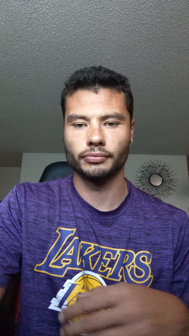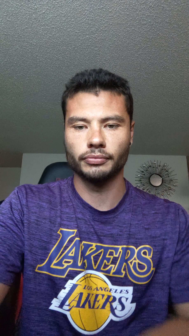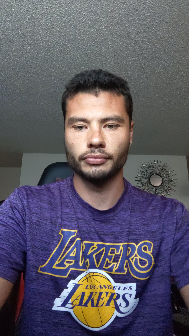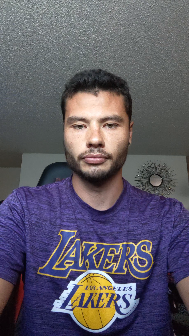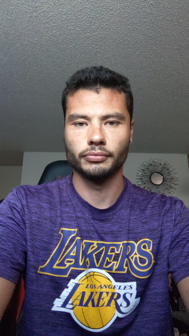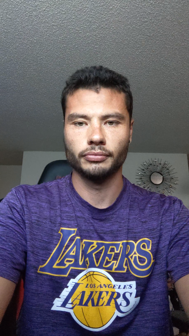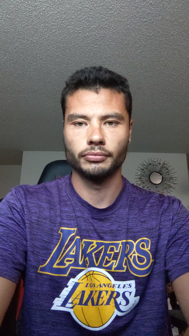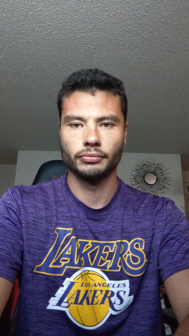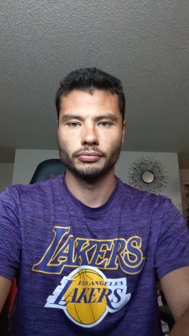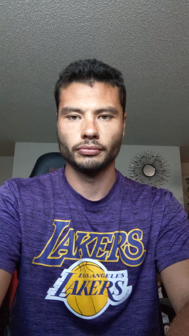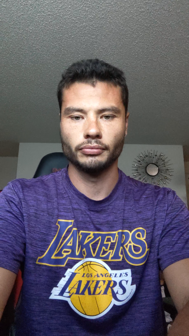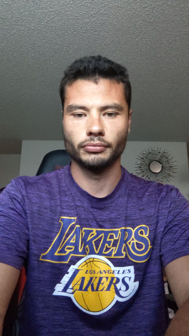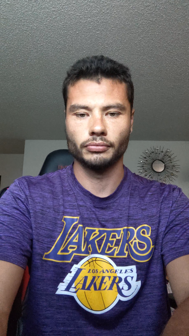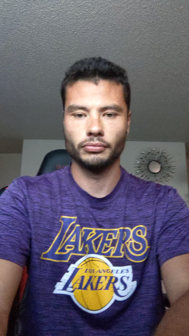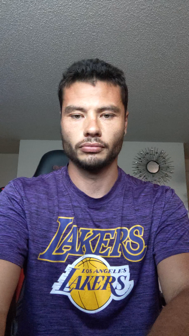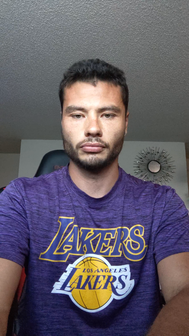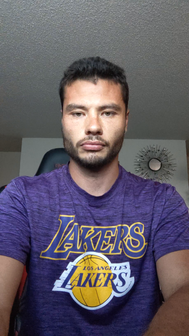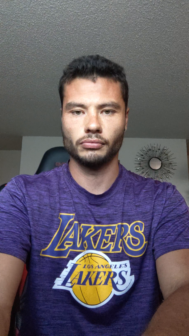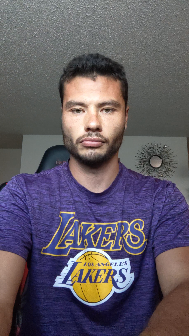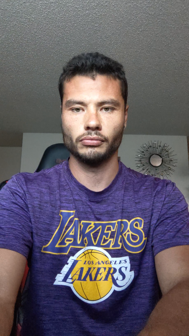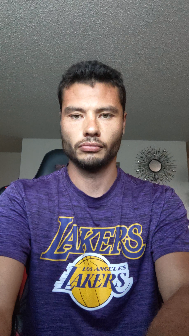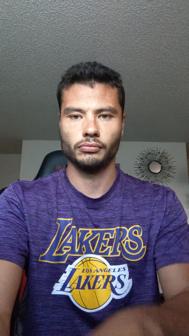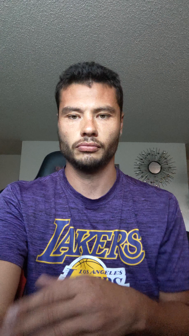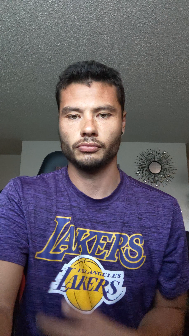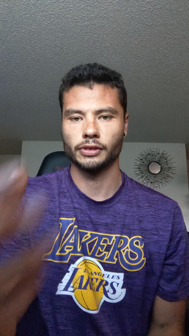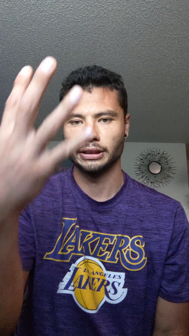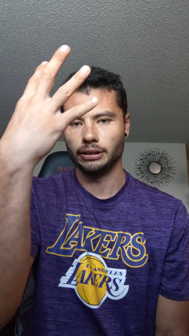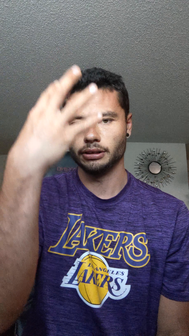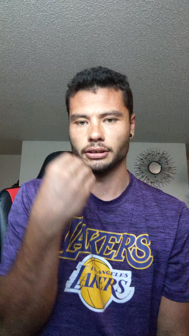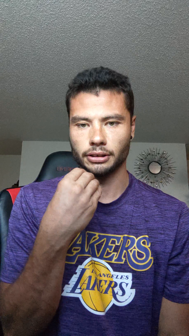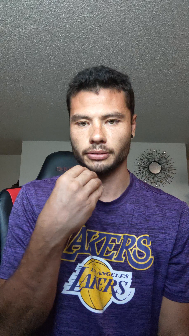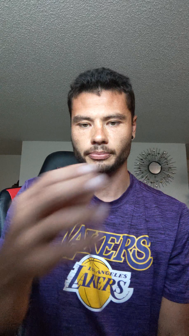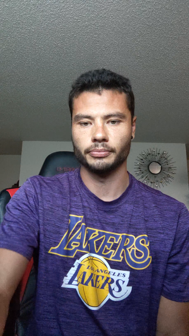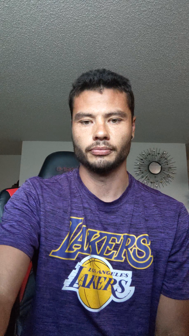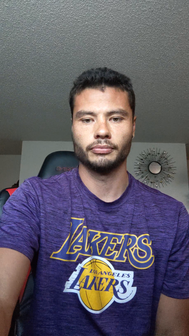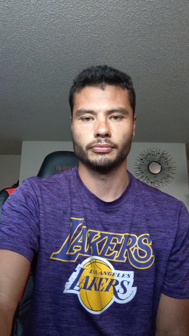asleep